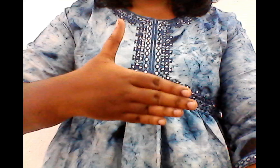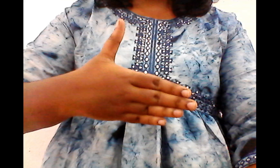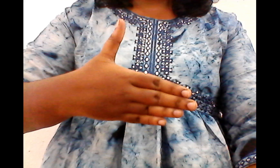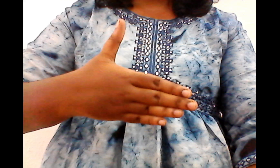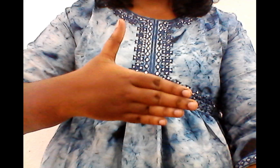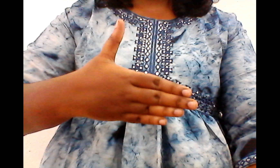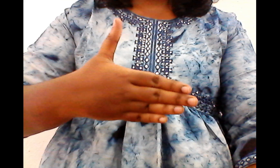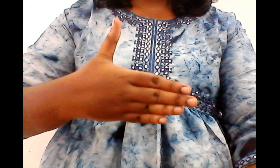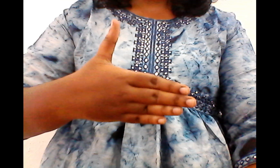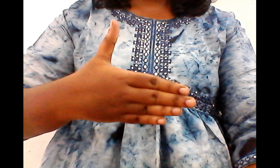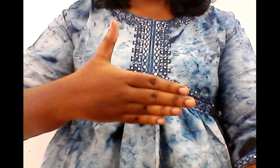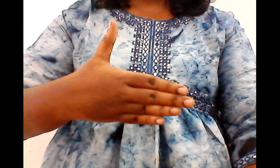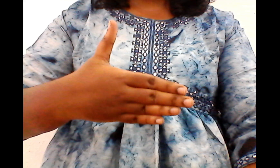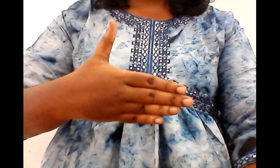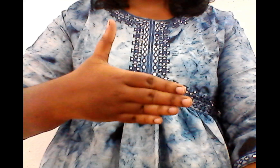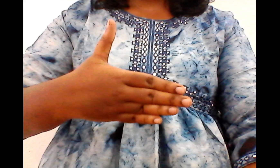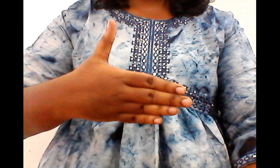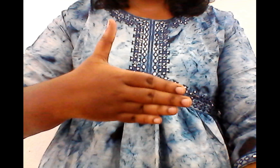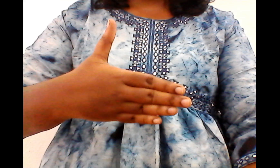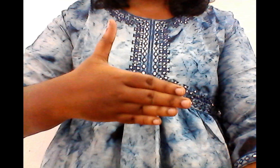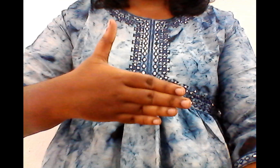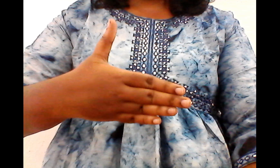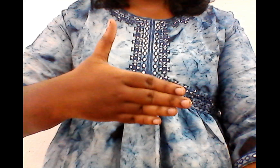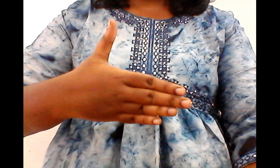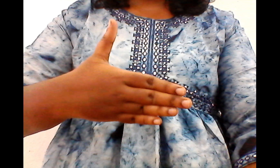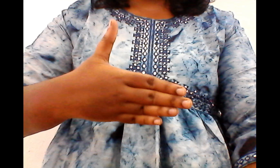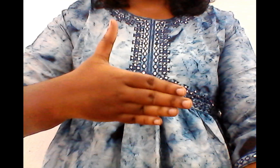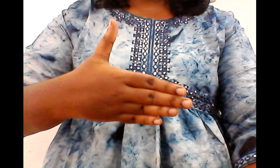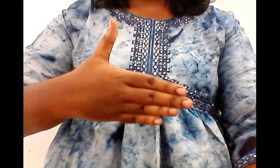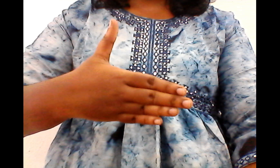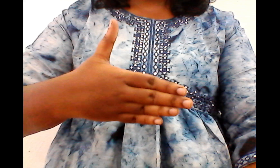ആ